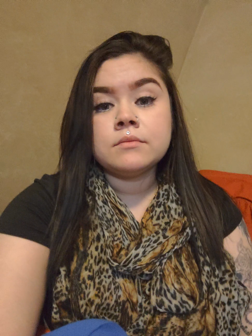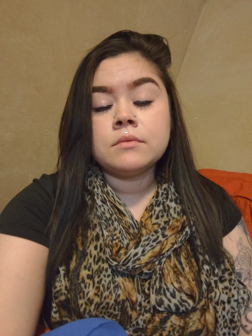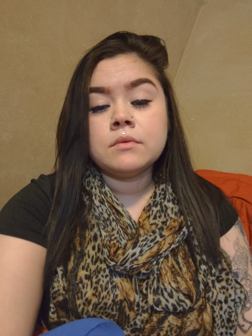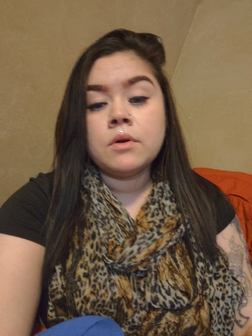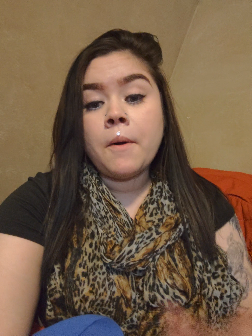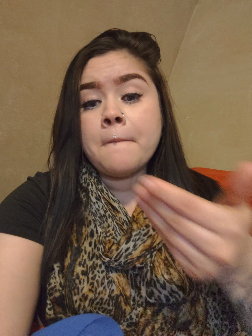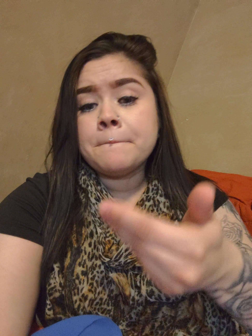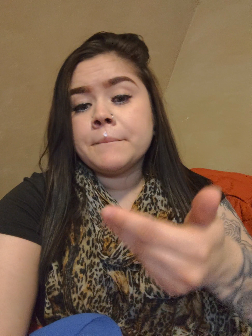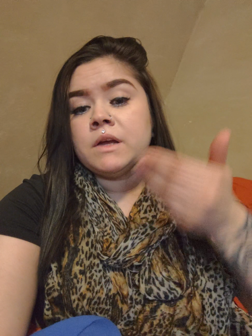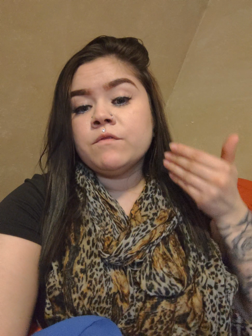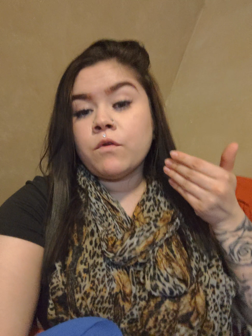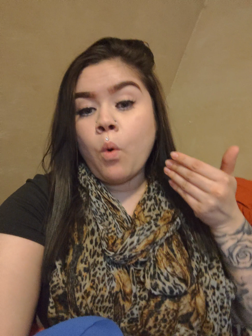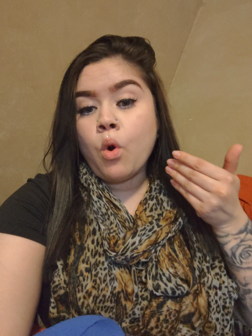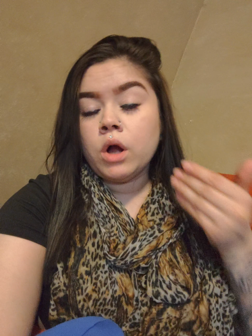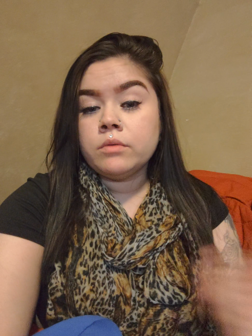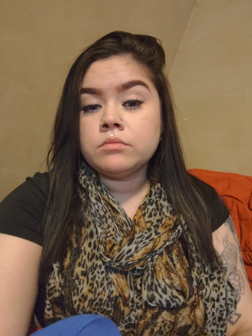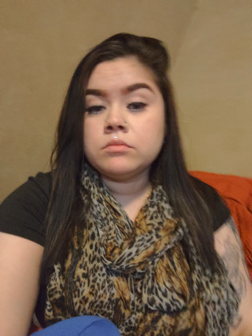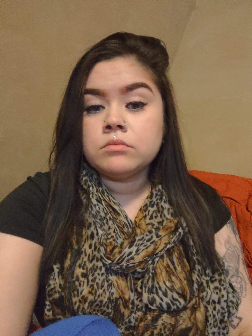before